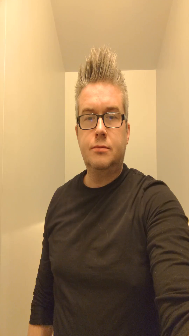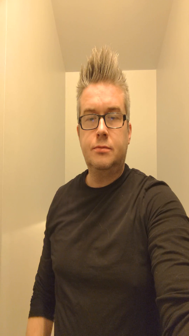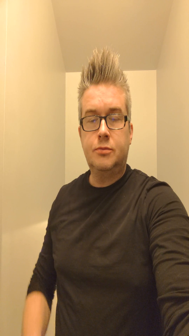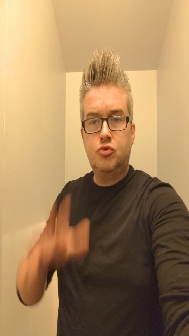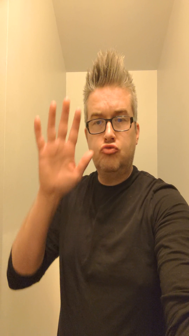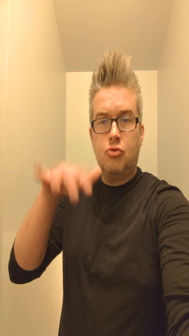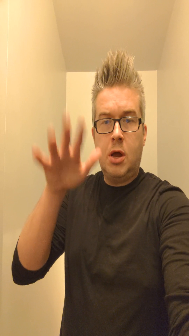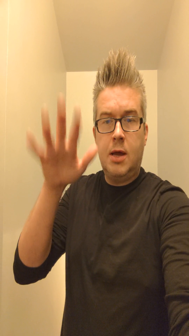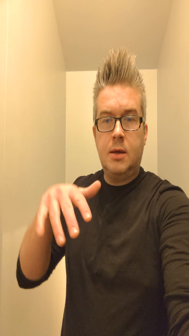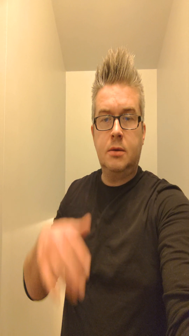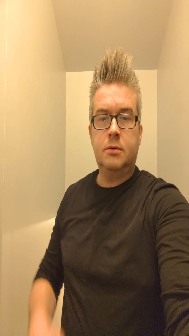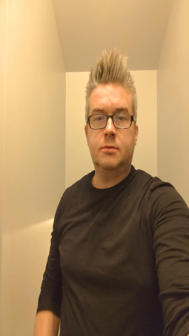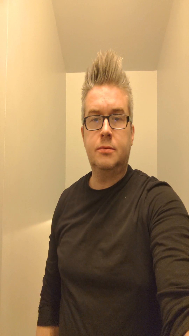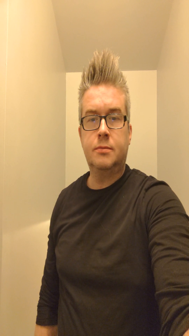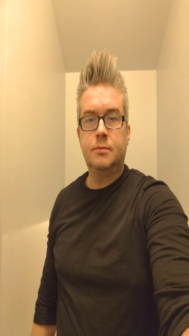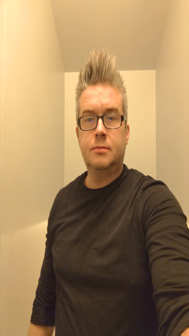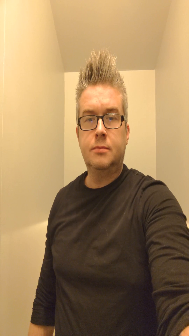rain